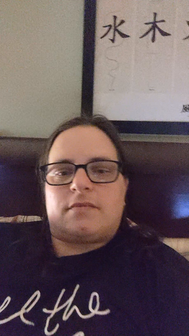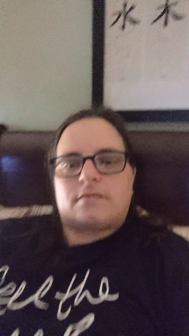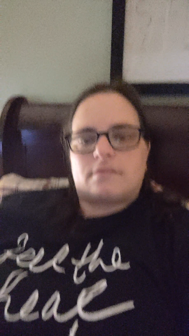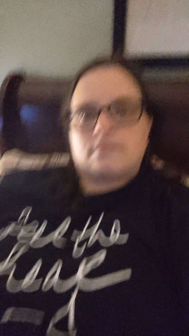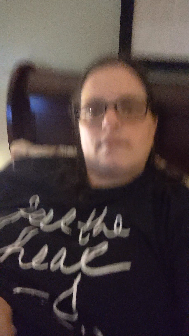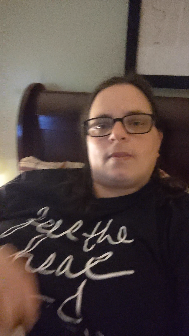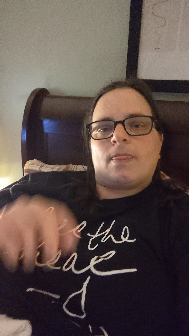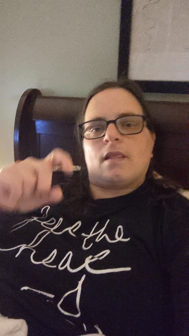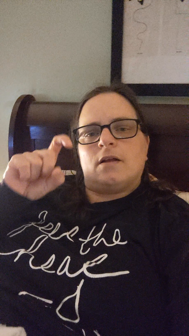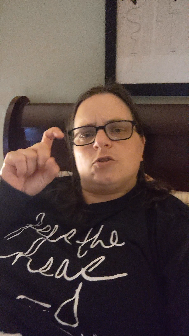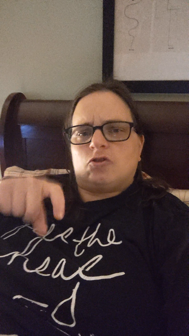should